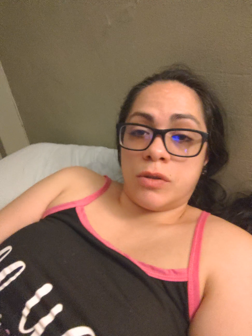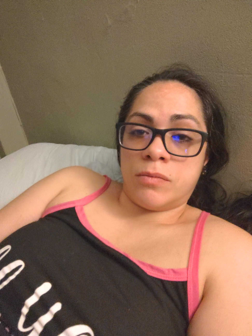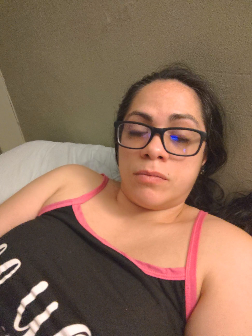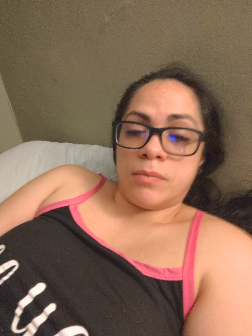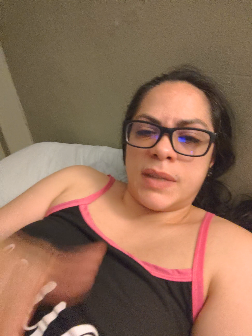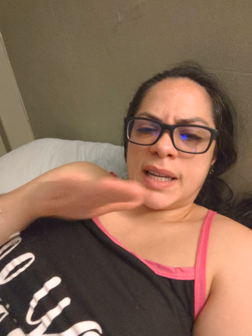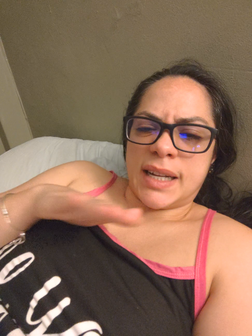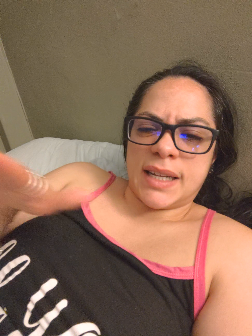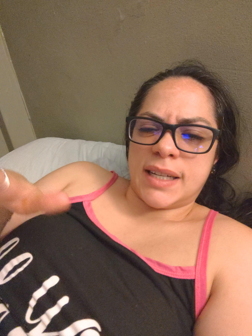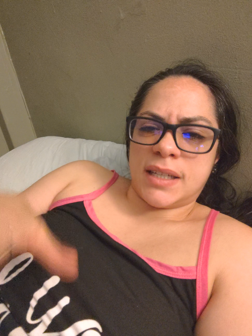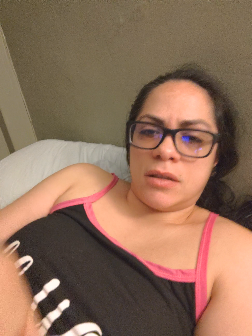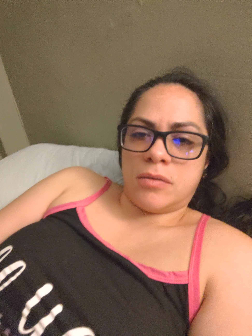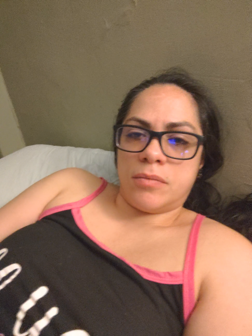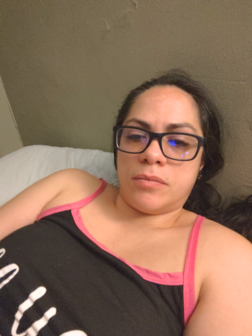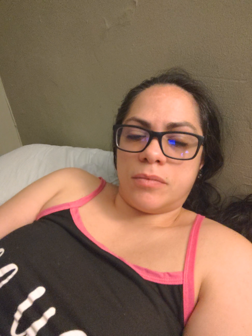clean